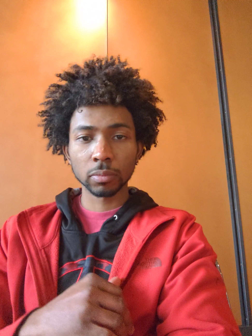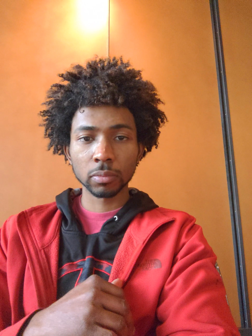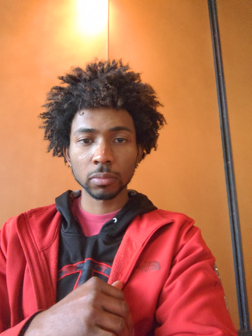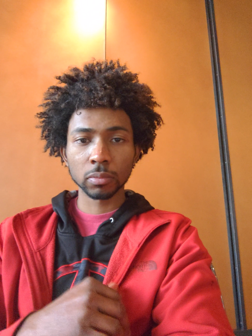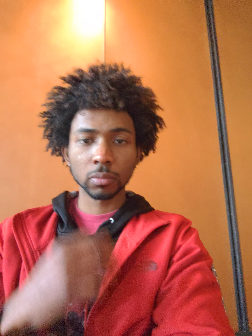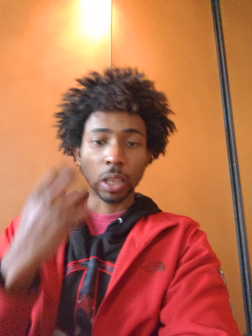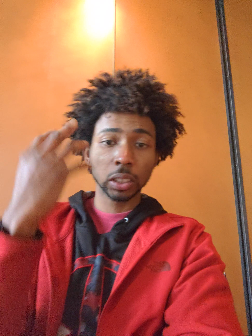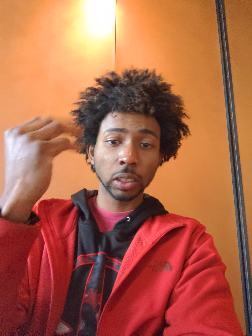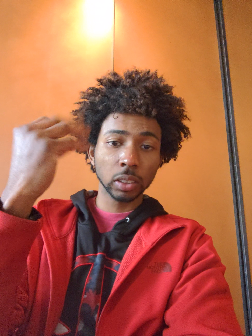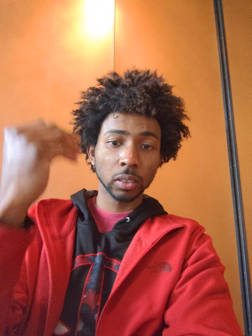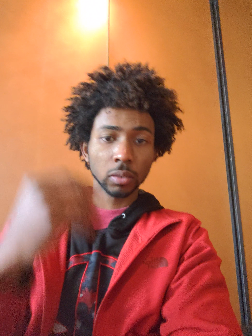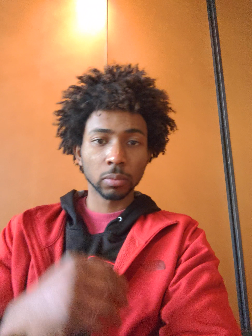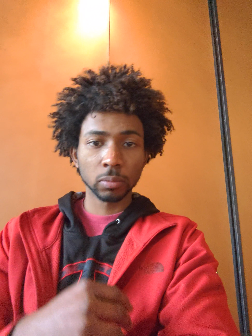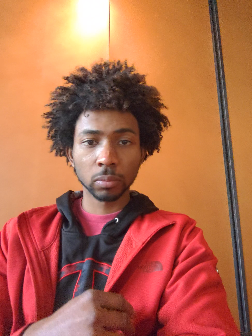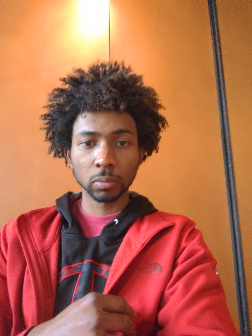outside